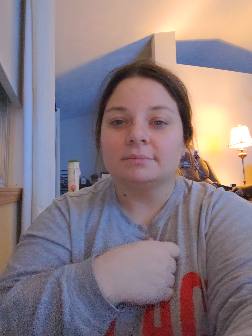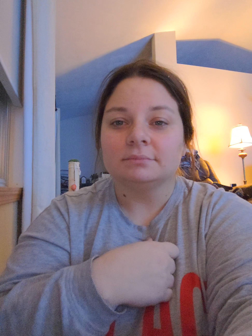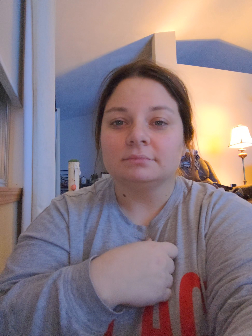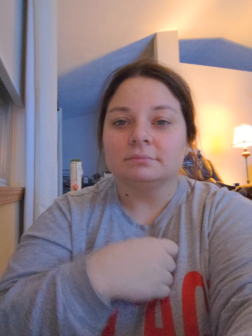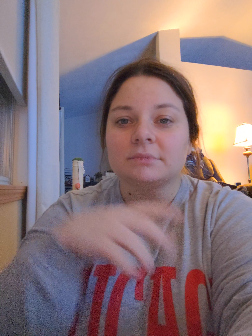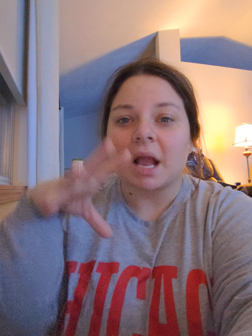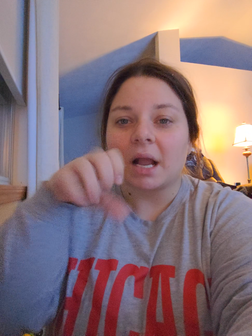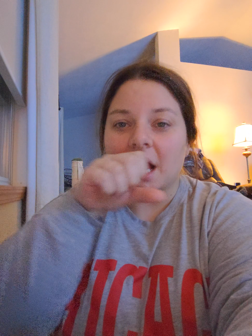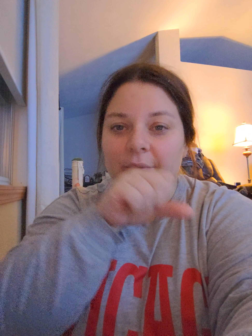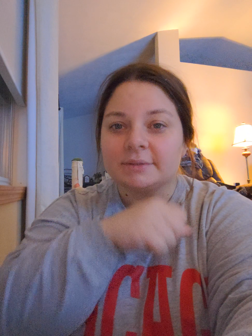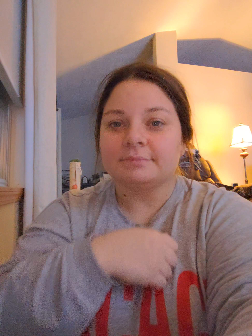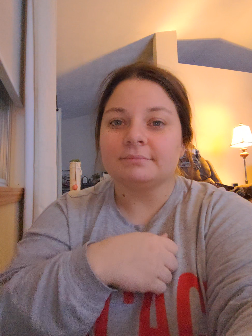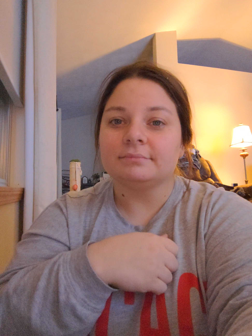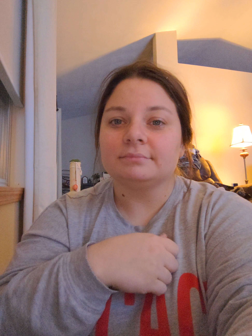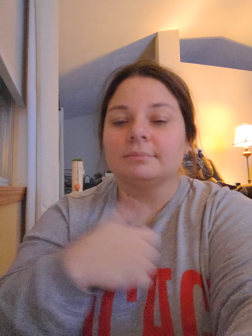carrot